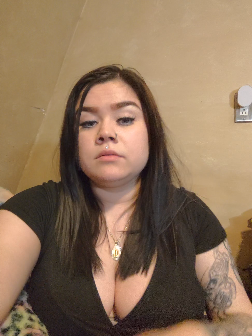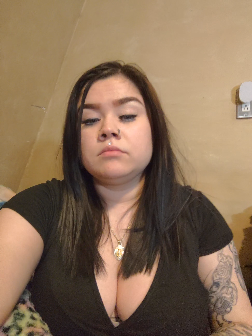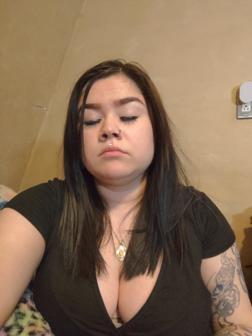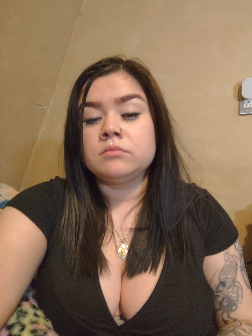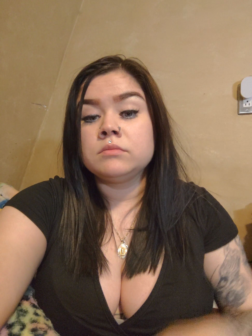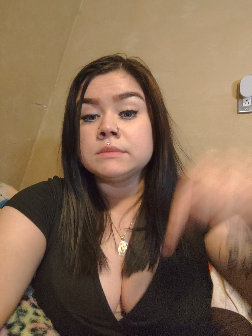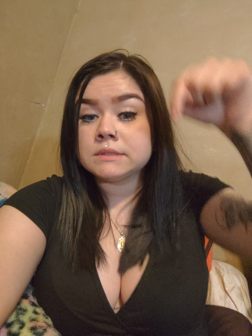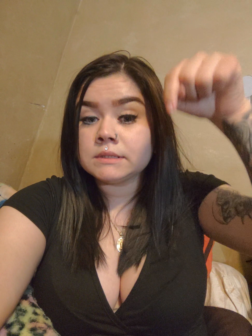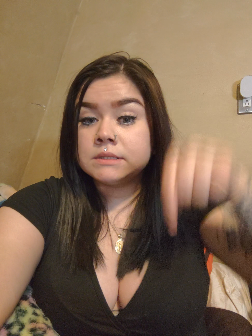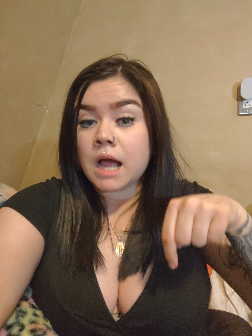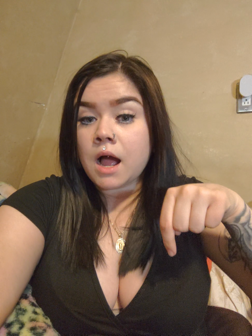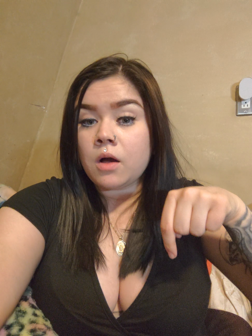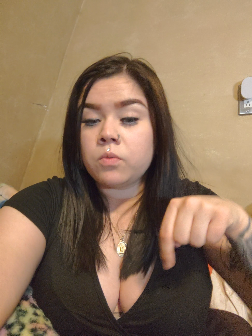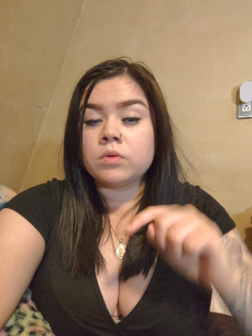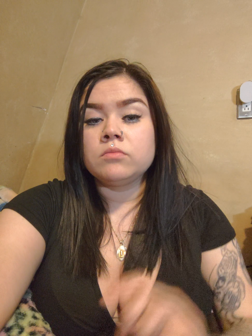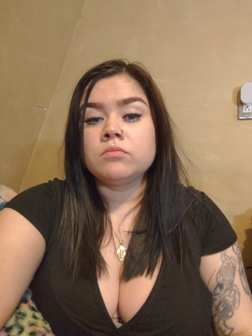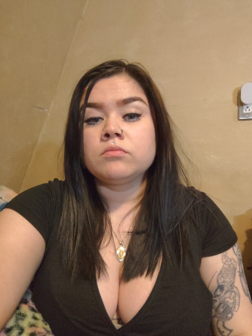down